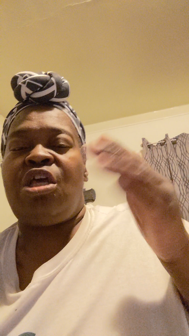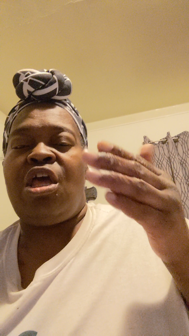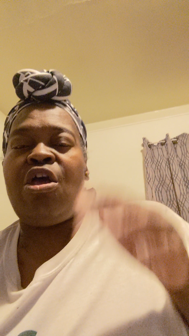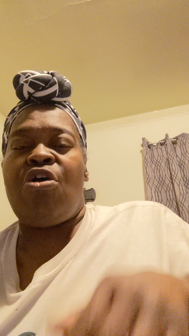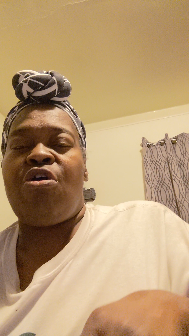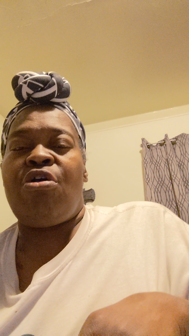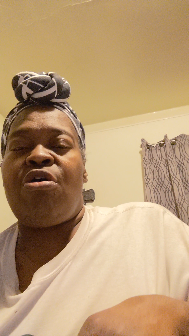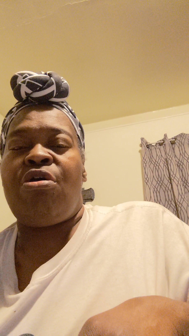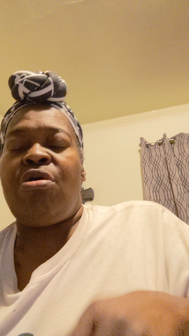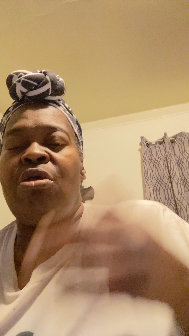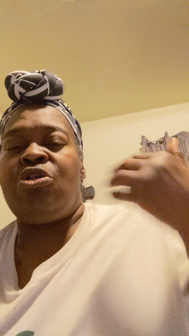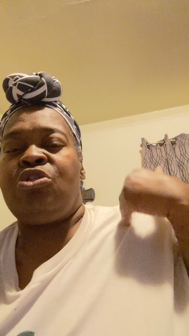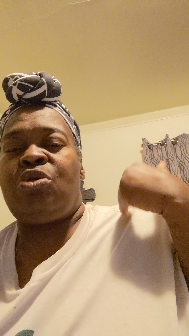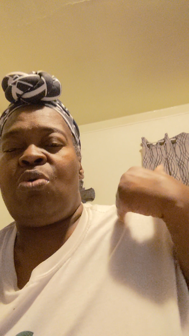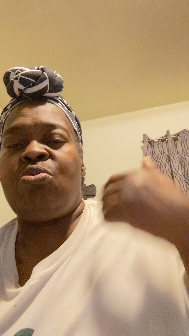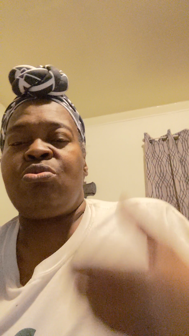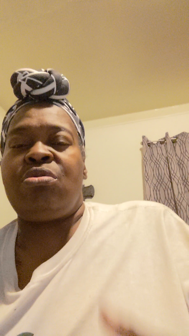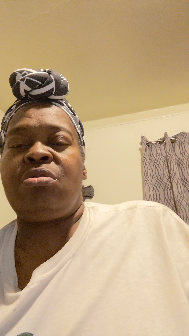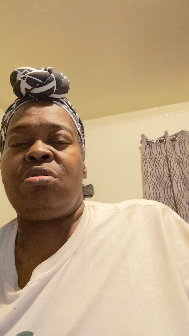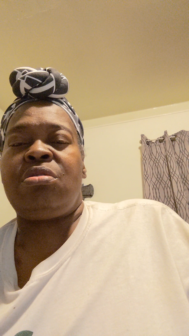shoulder